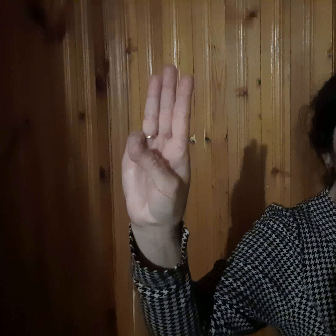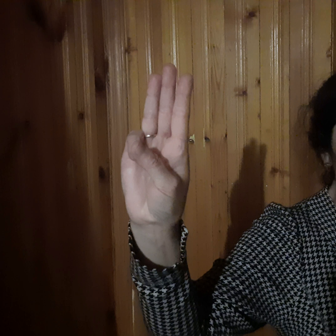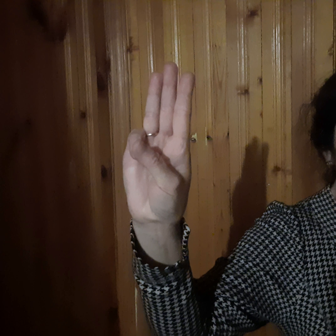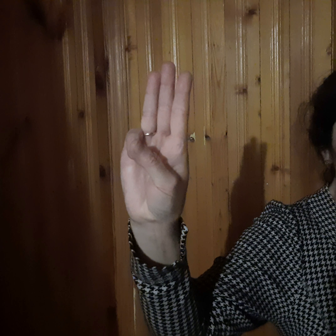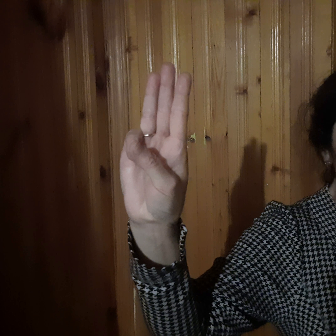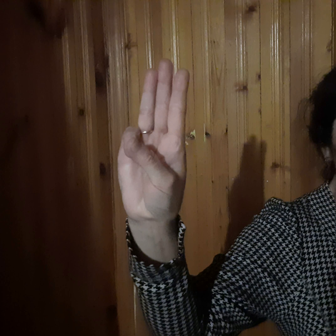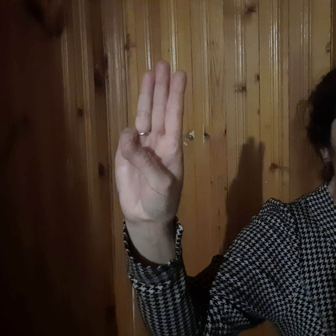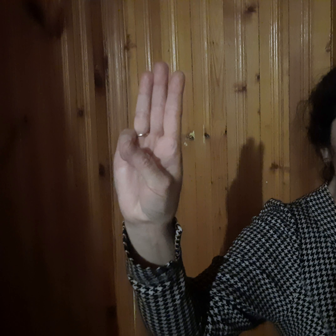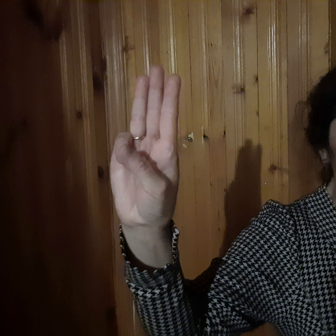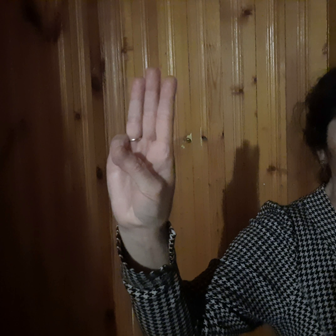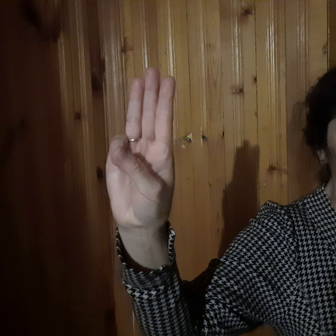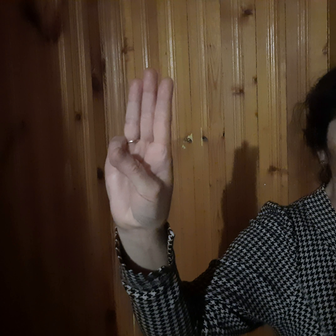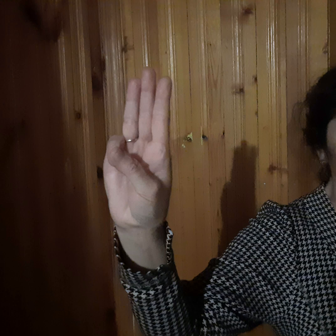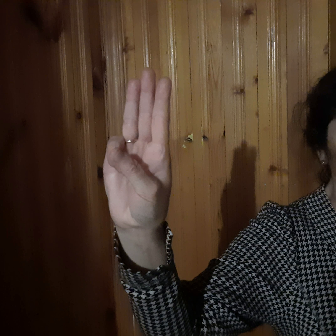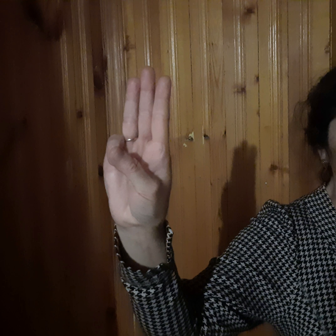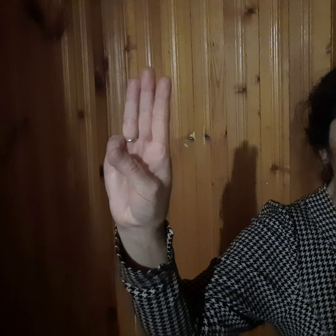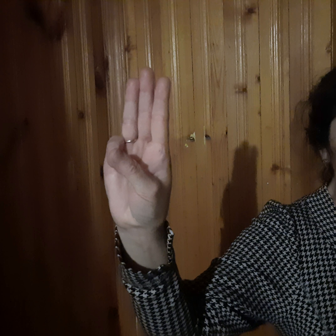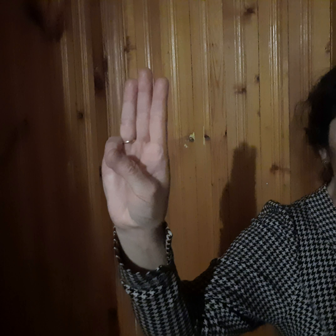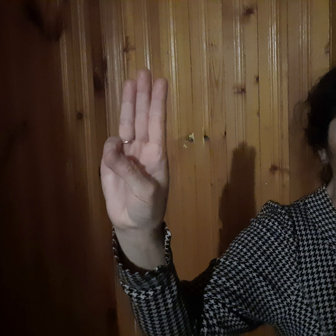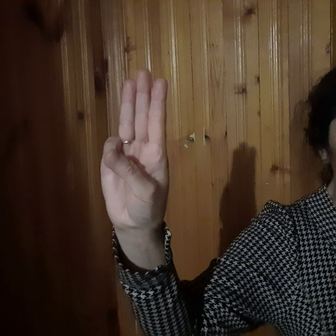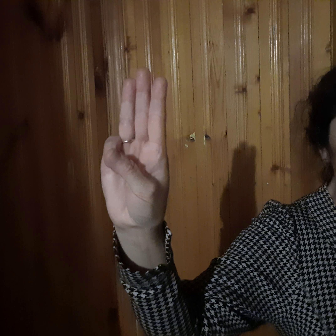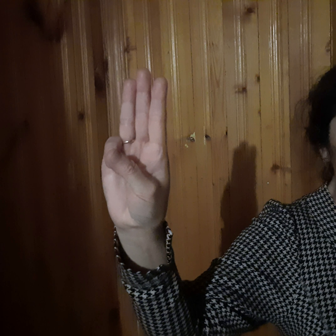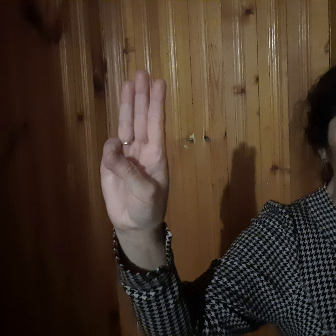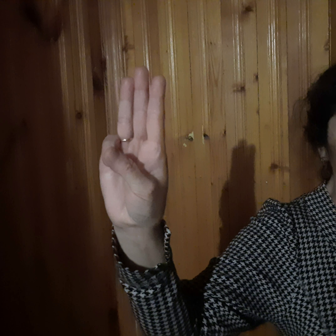Ш